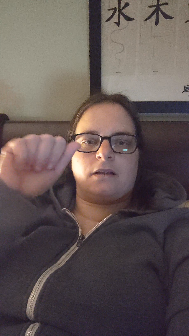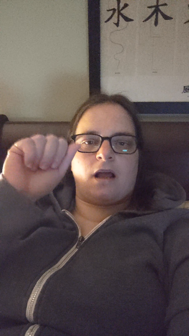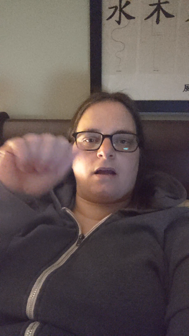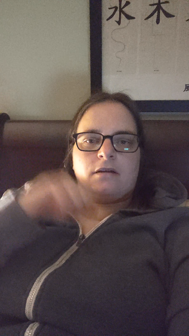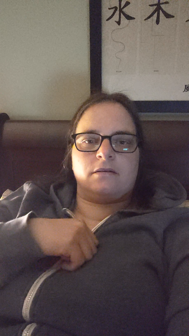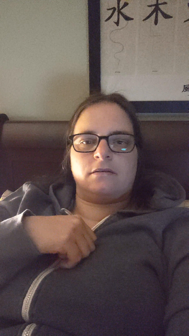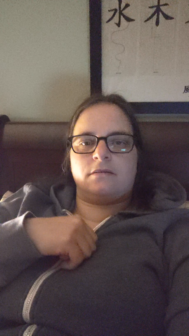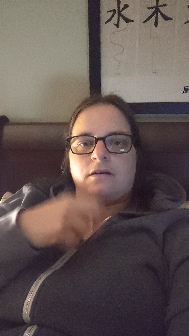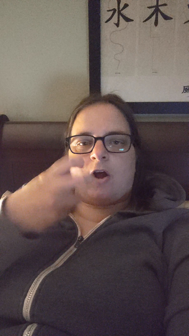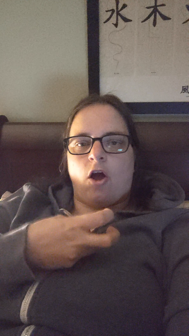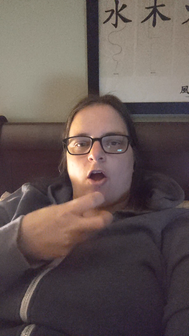hard